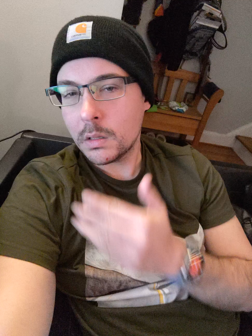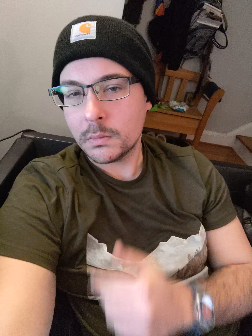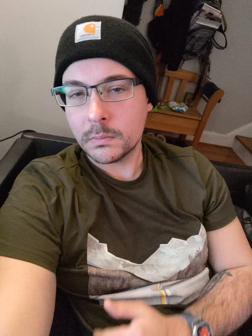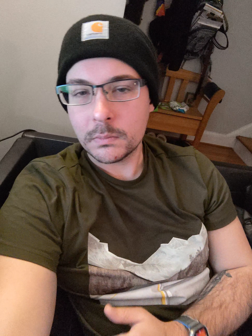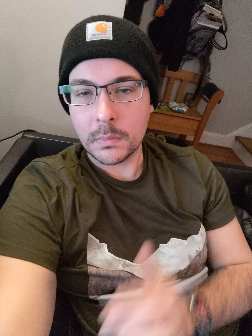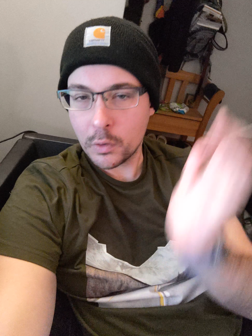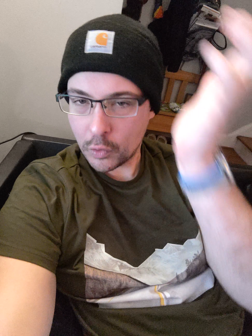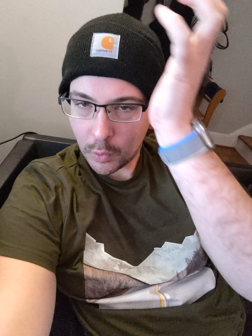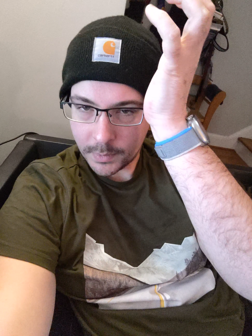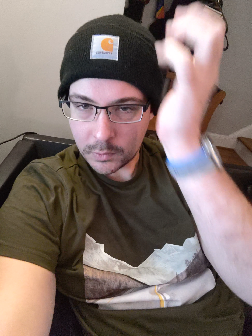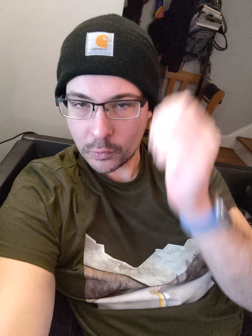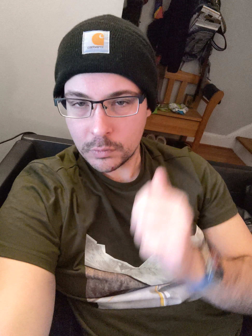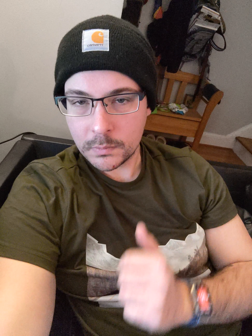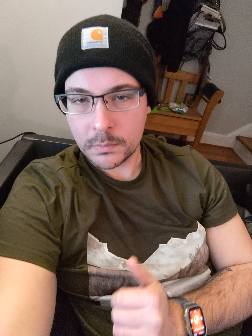garbage